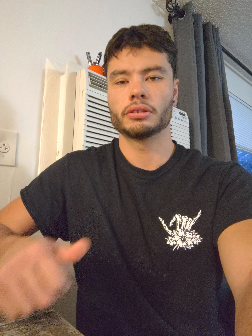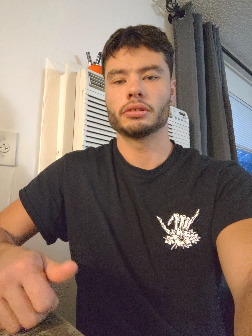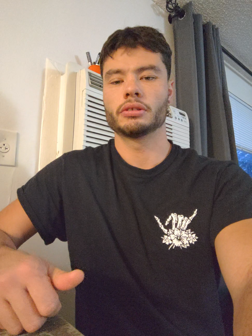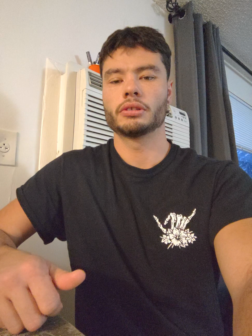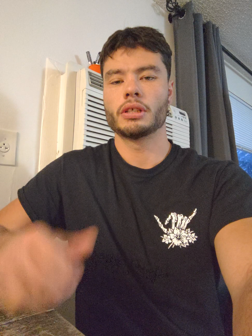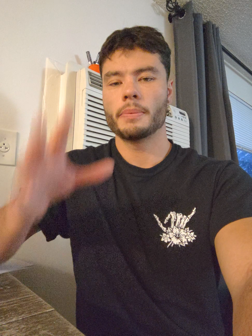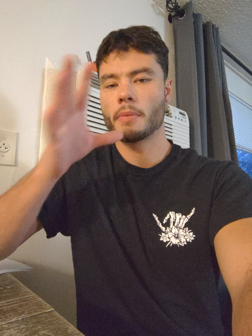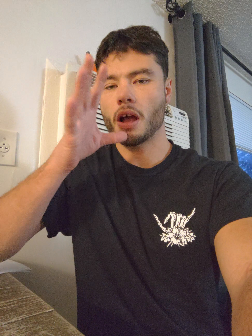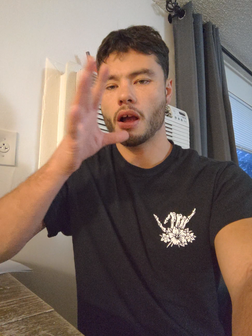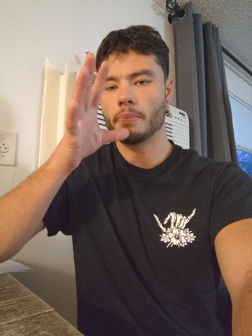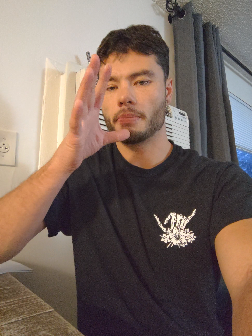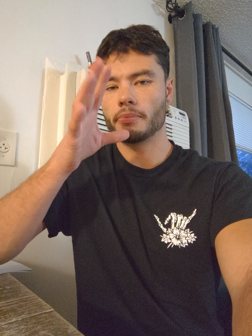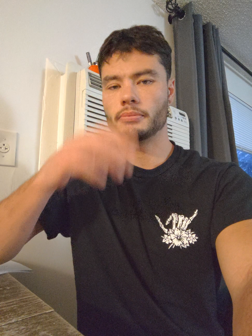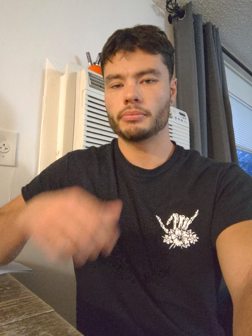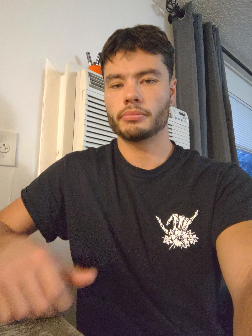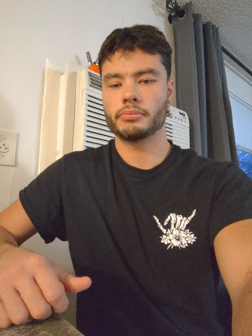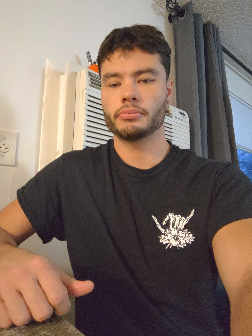mom